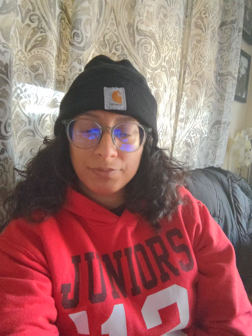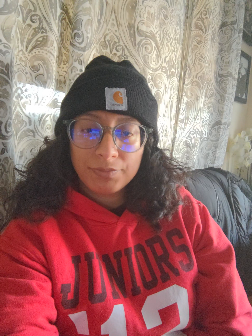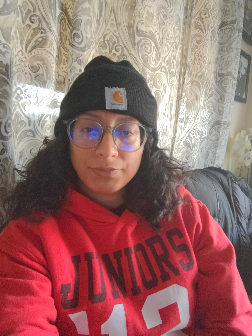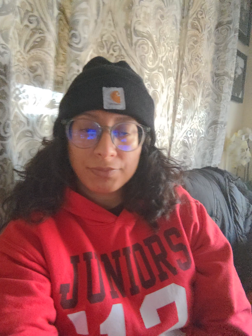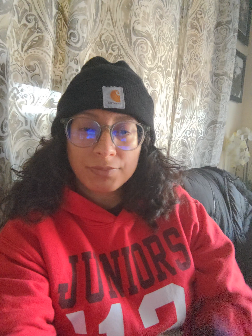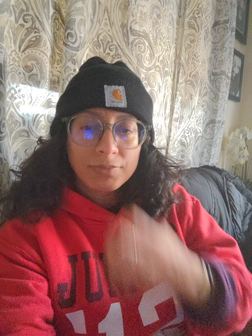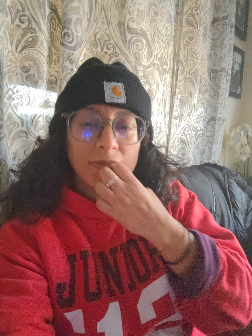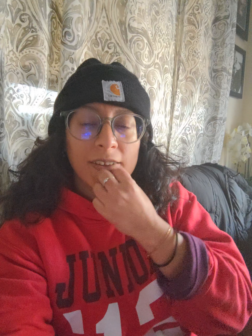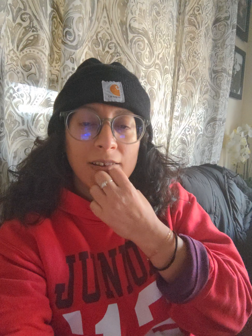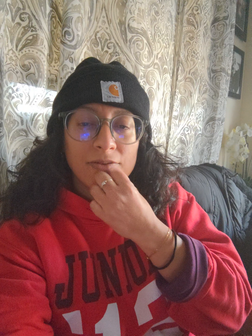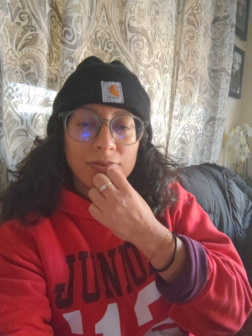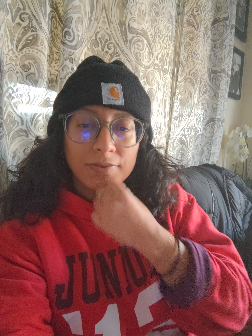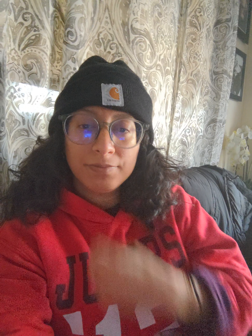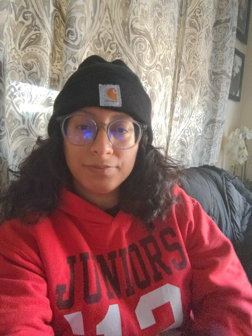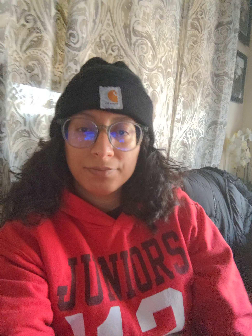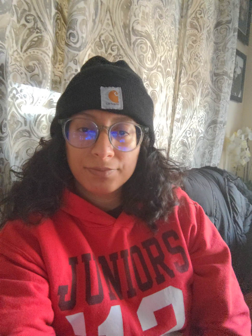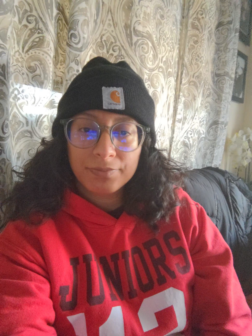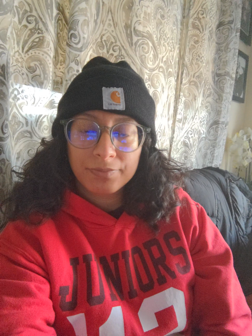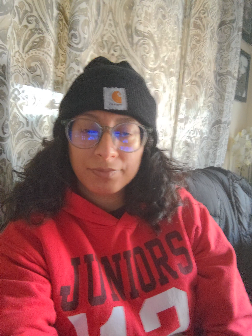underwear